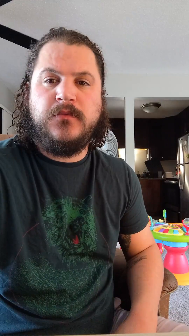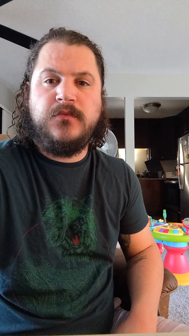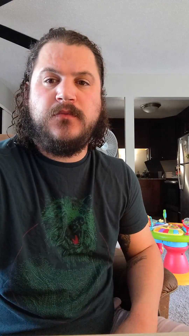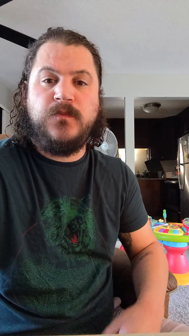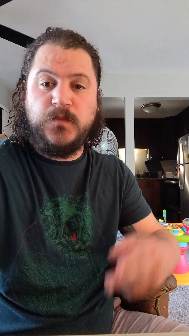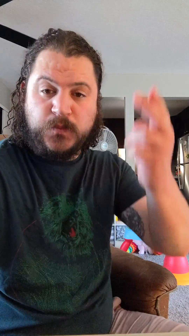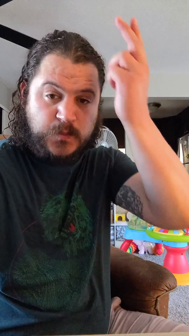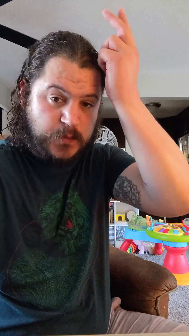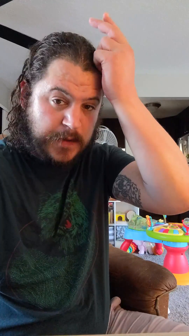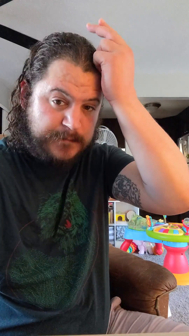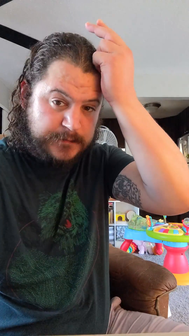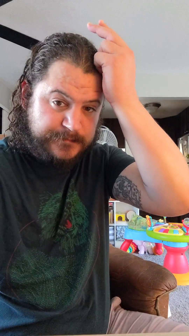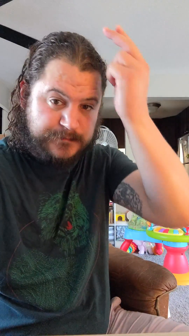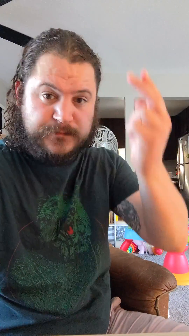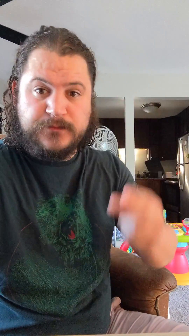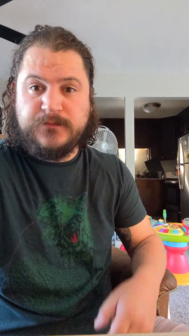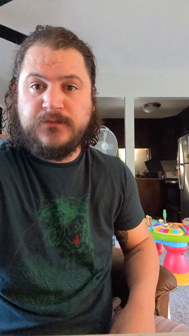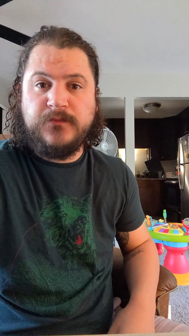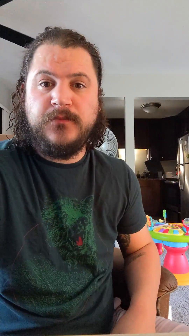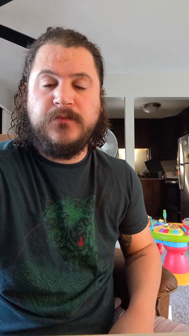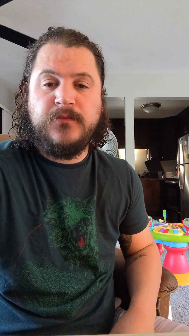rabbit